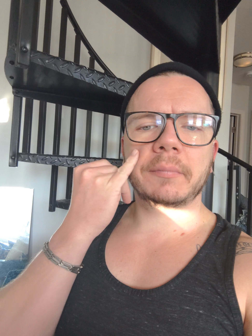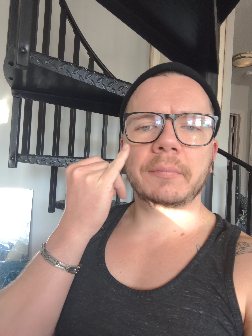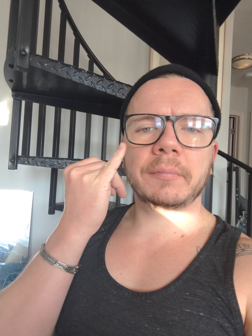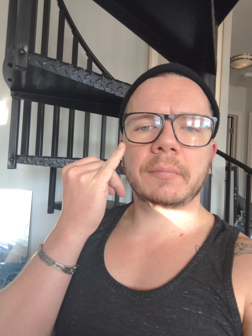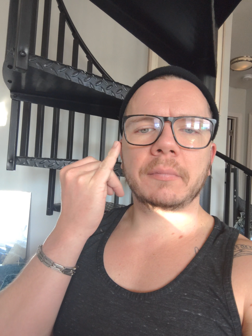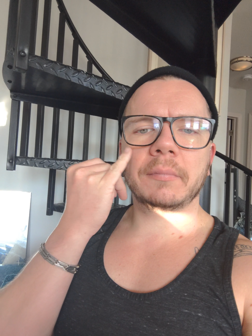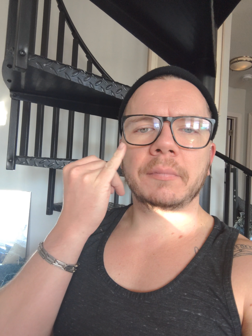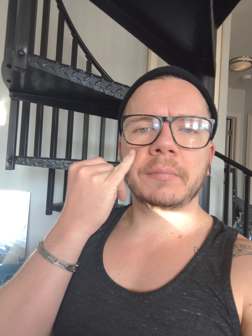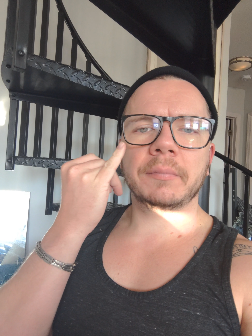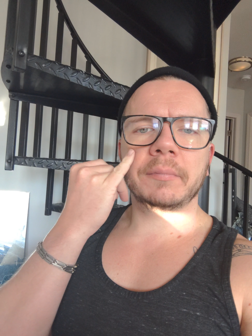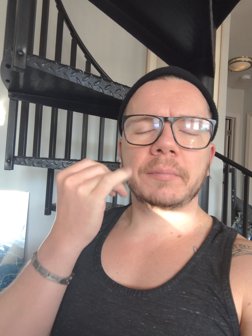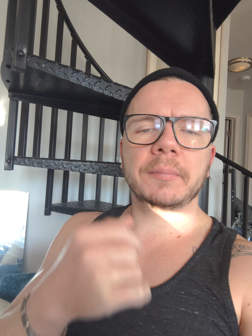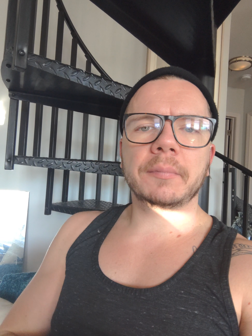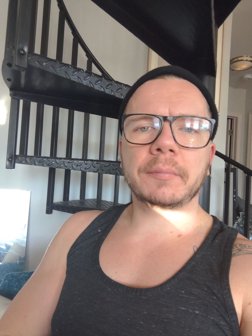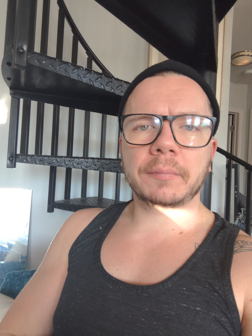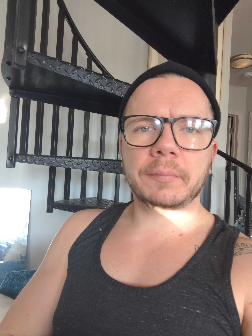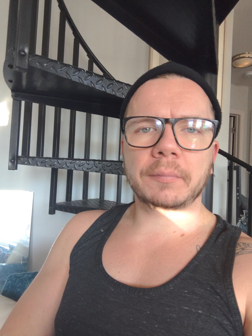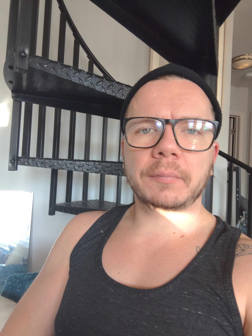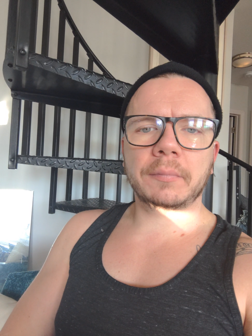if